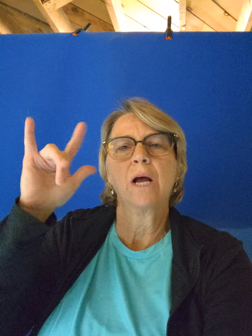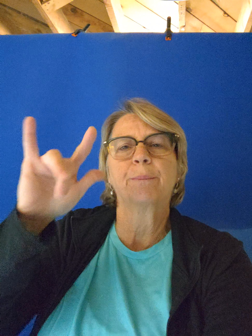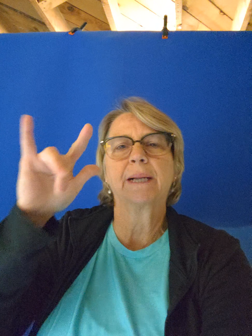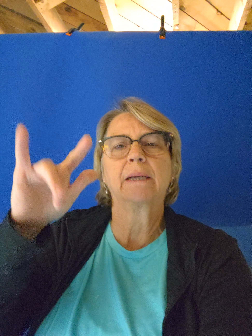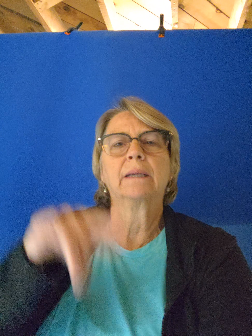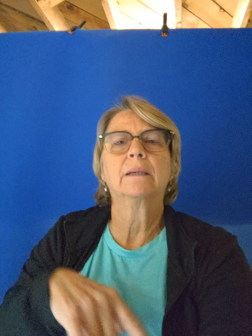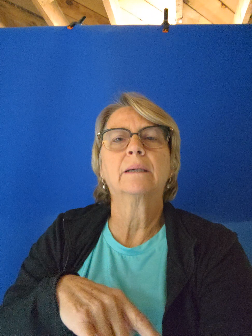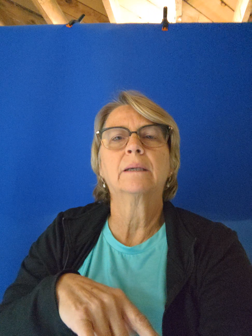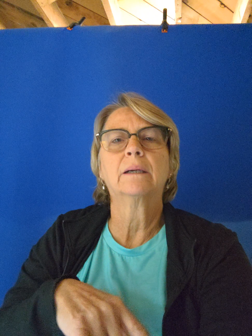airplane